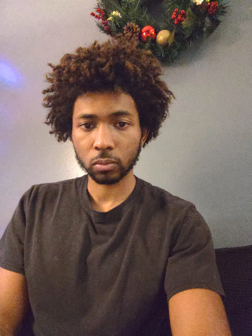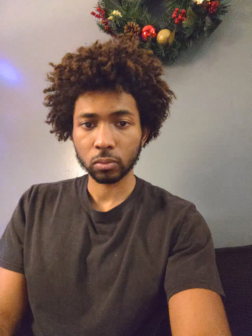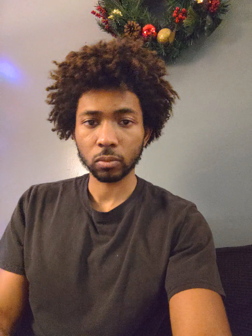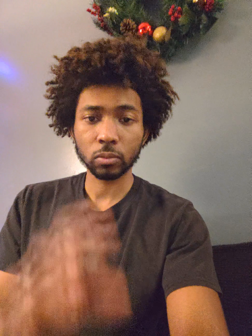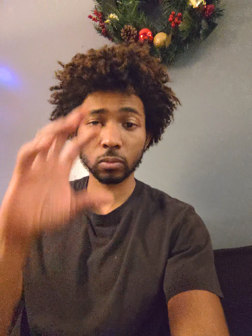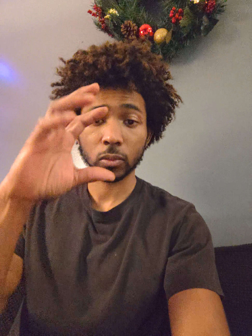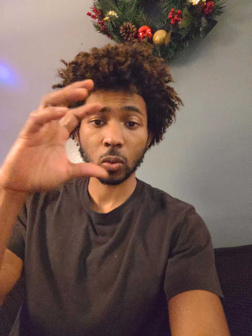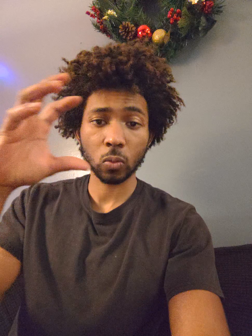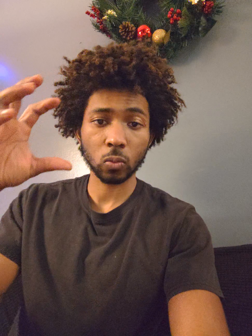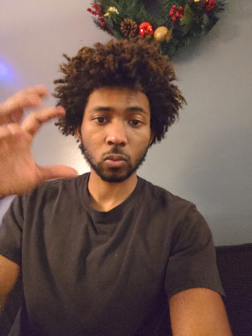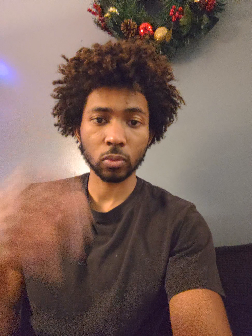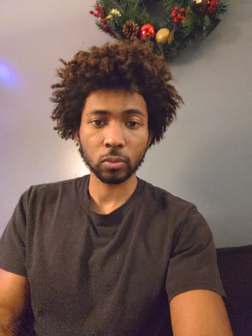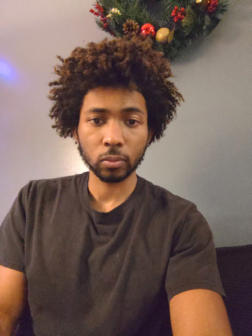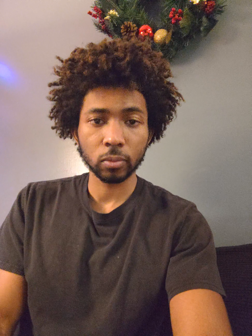cloud